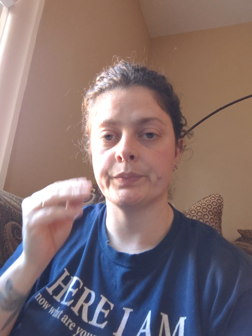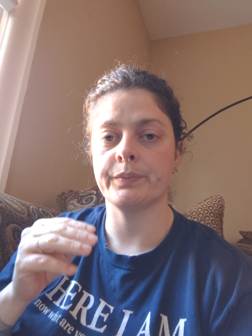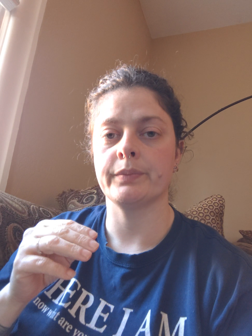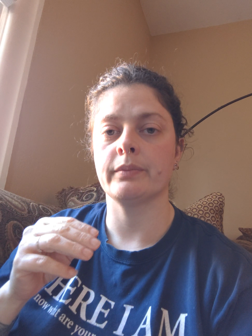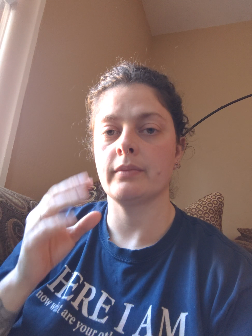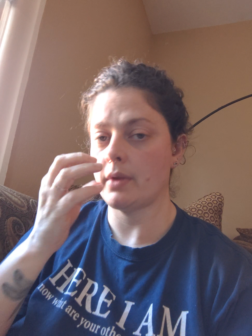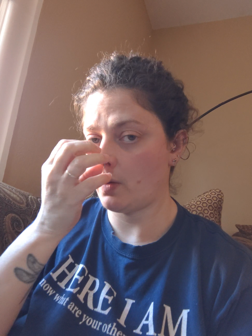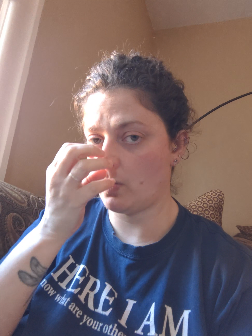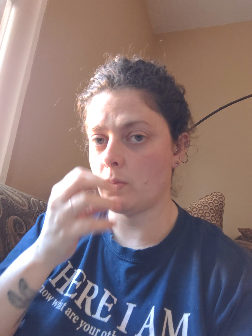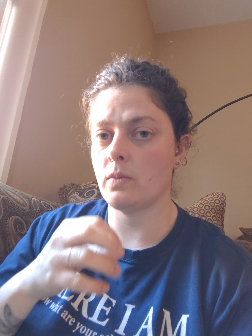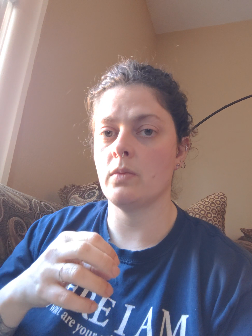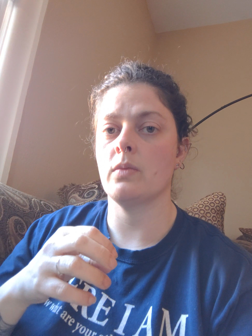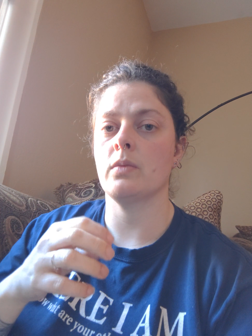clown